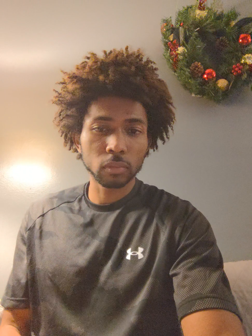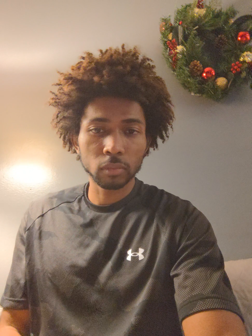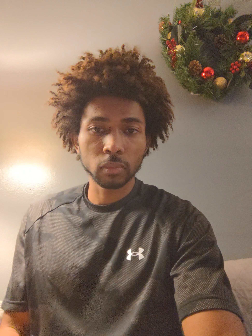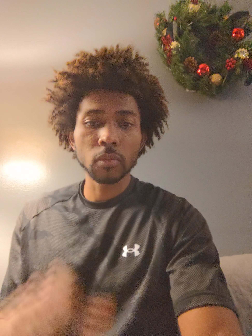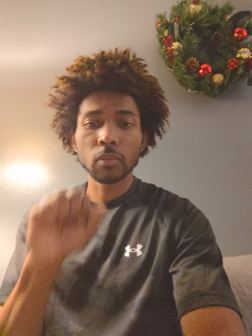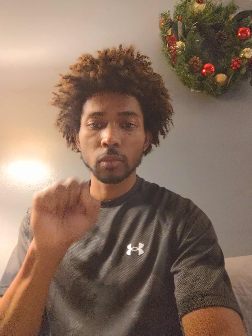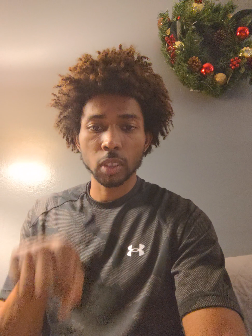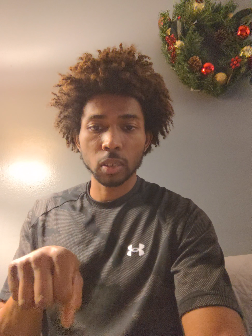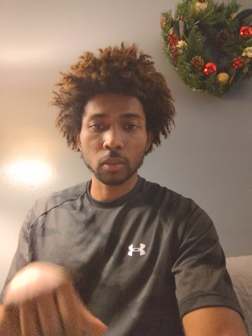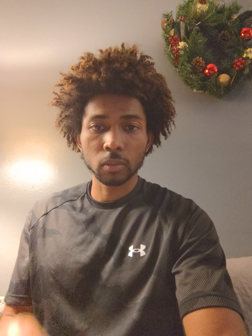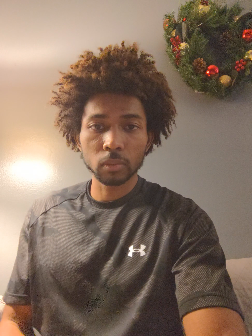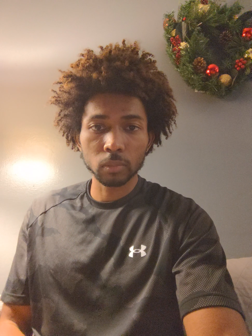can